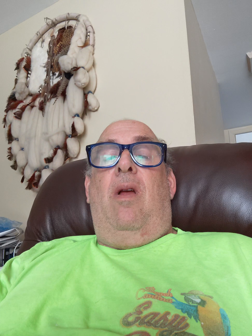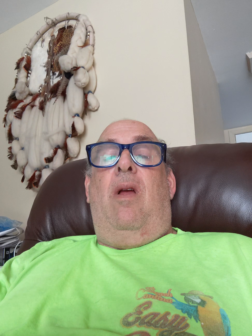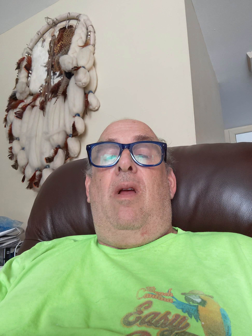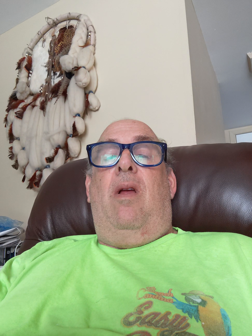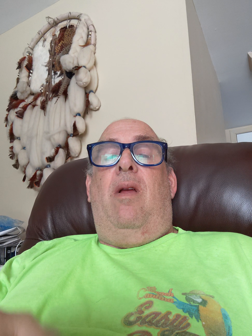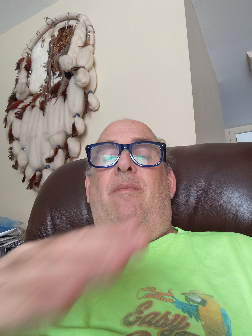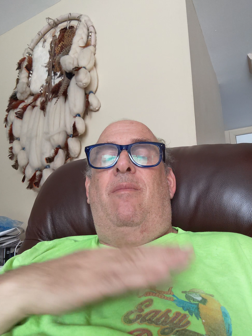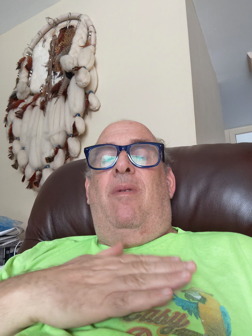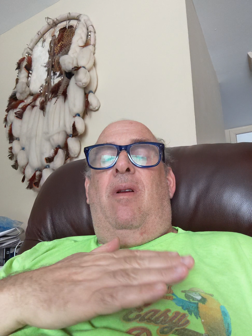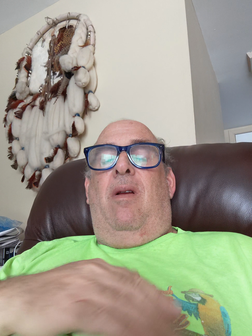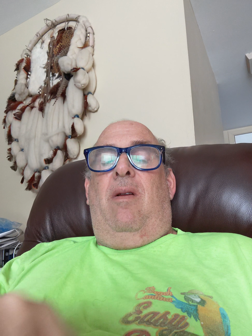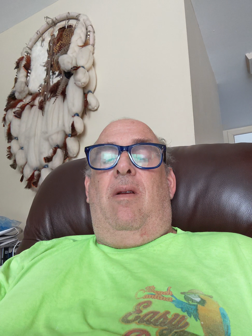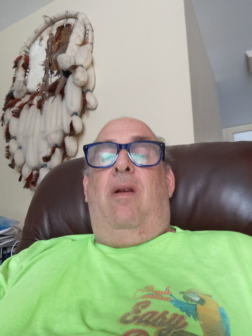my